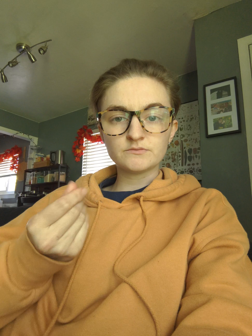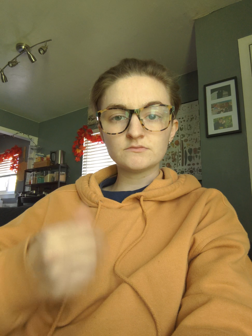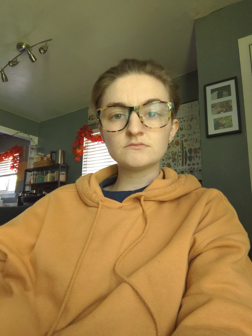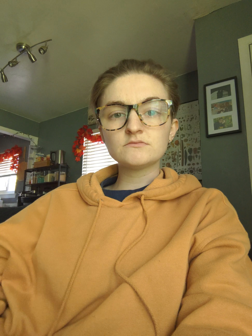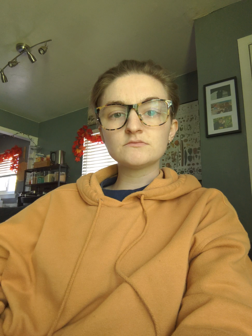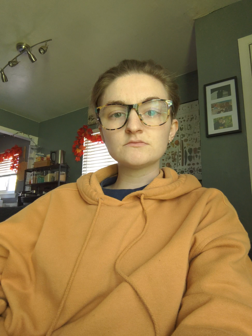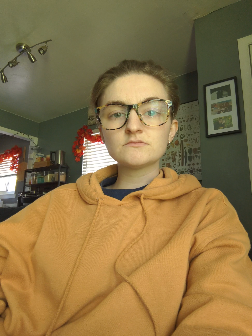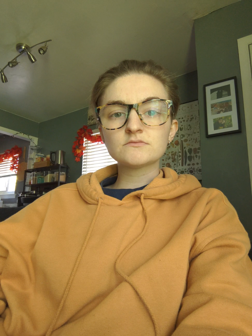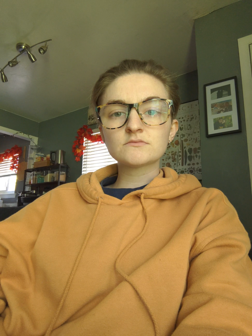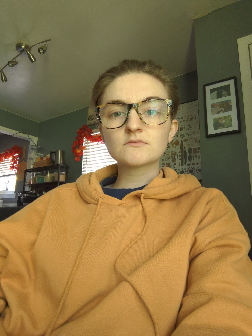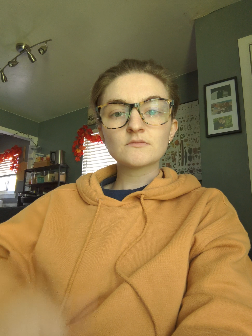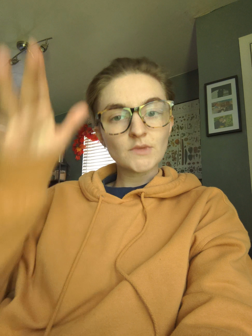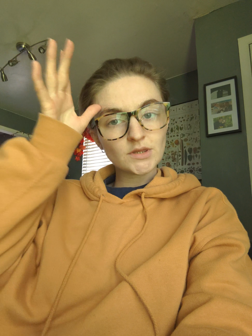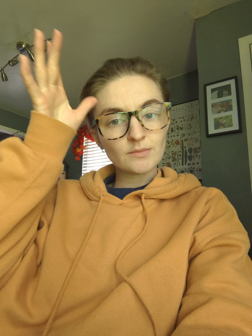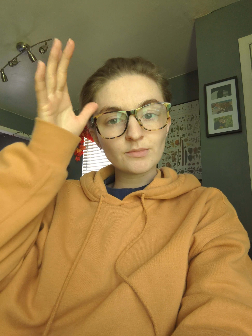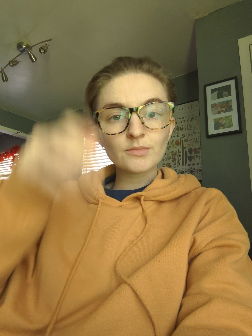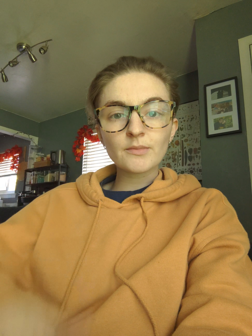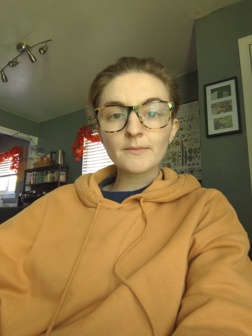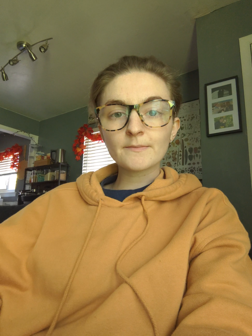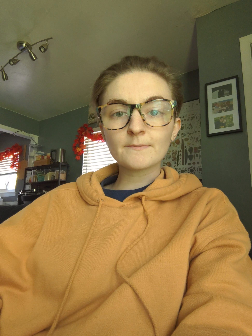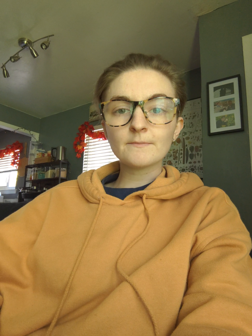daddy